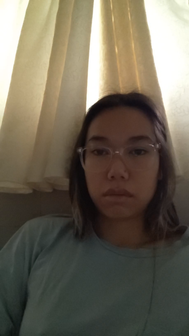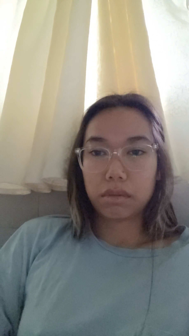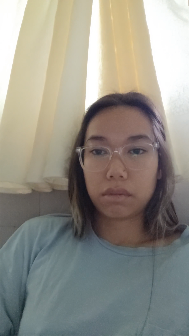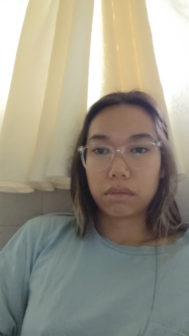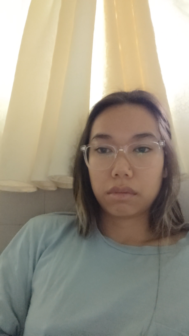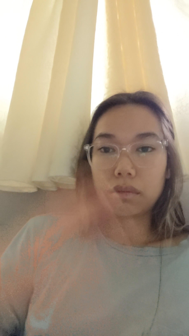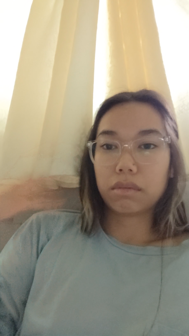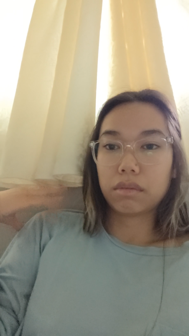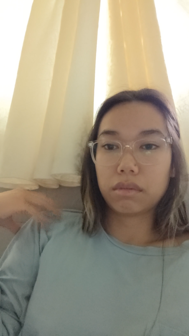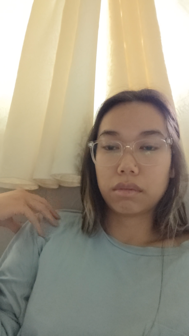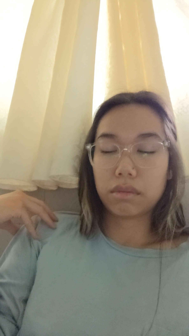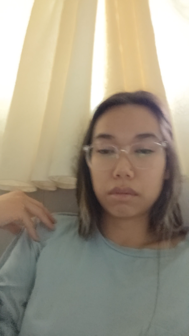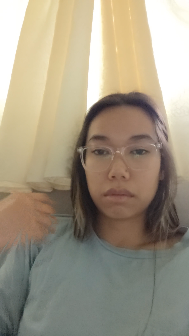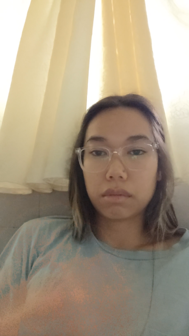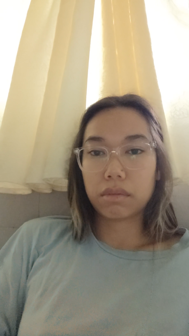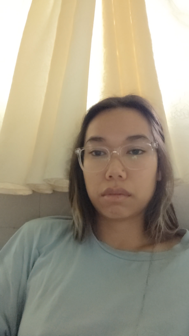shoulder